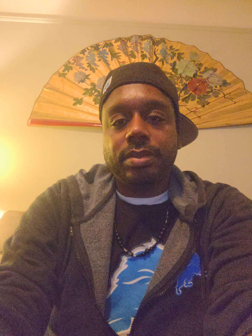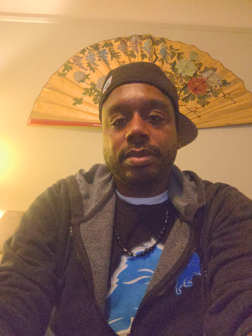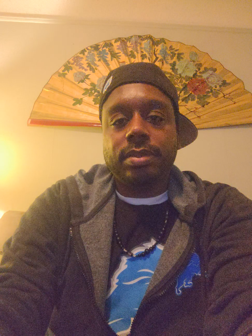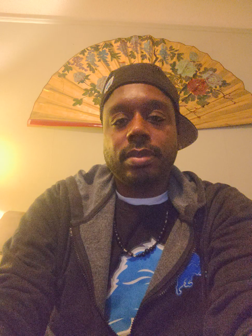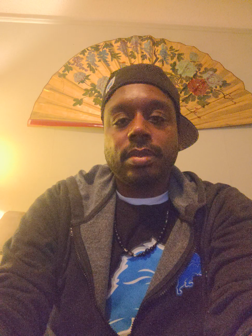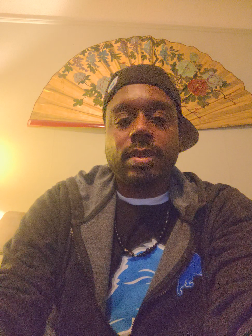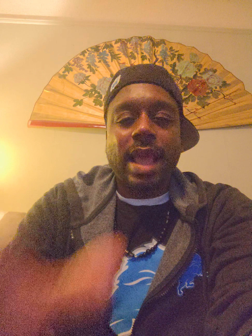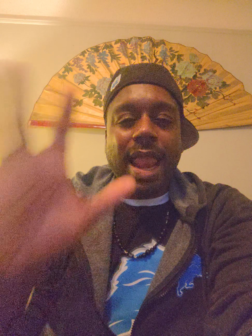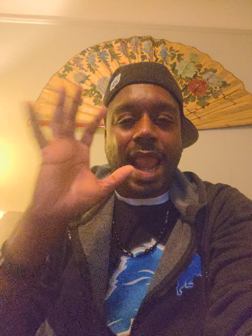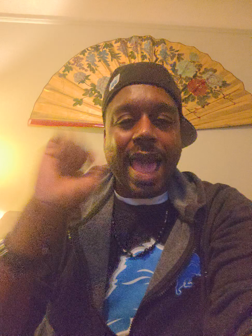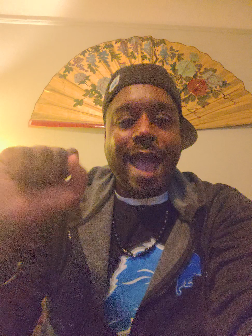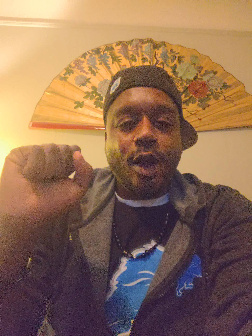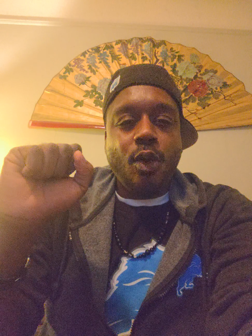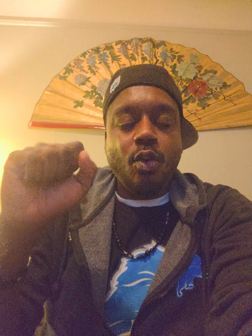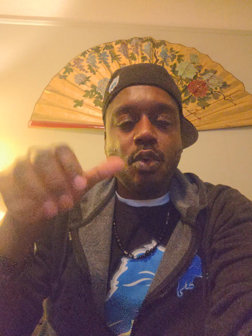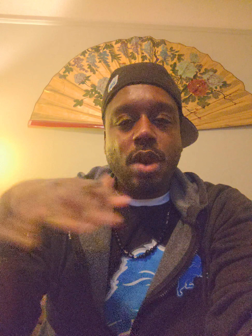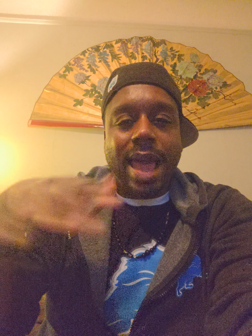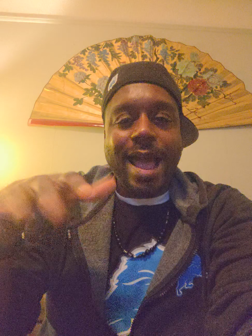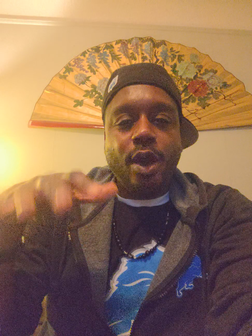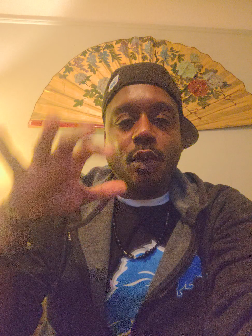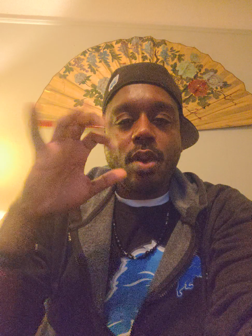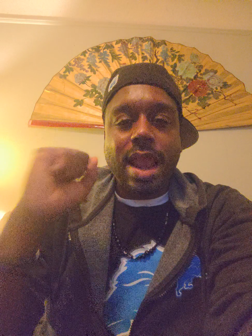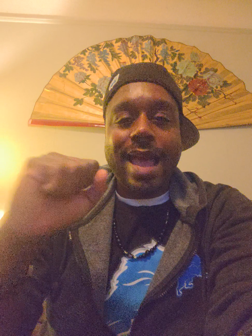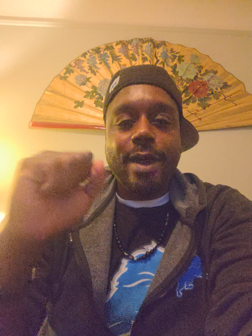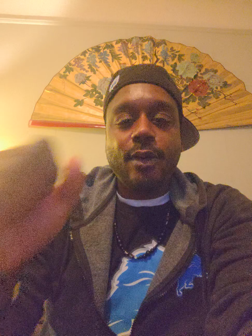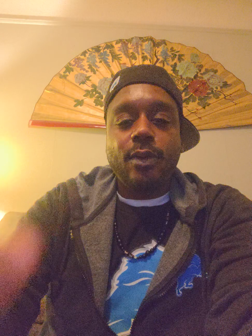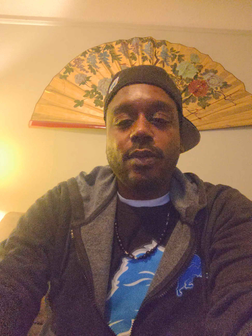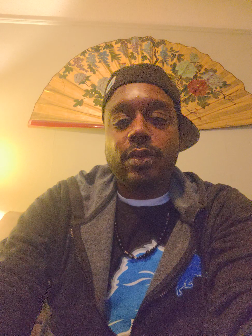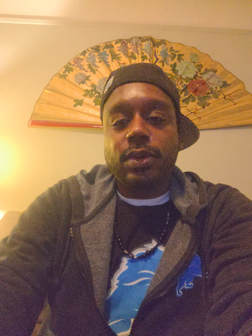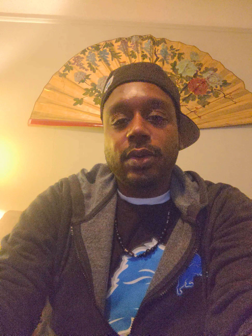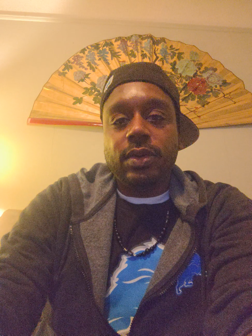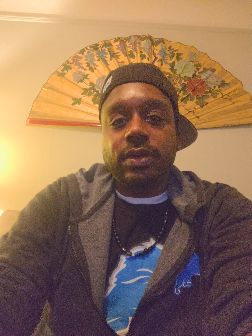loud